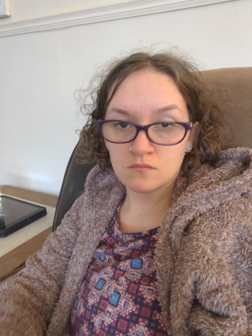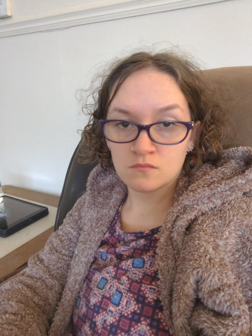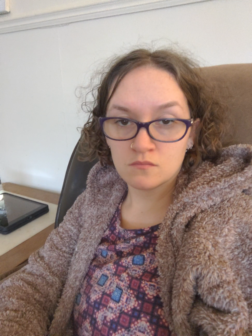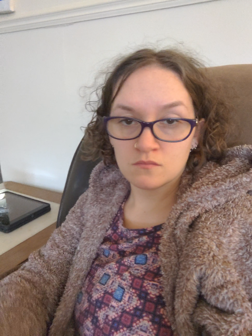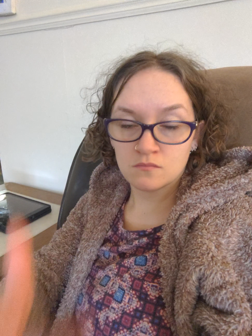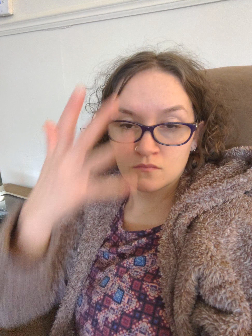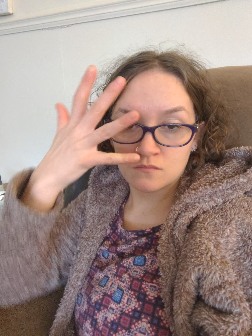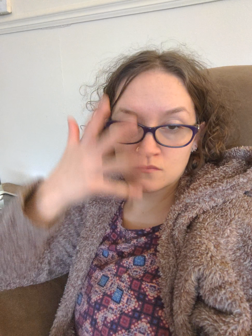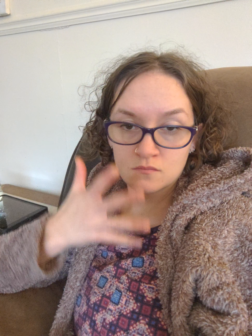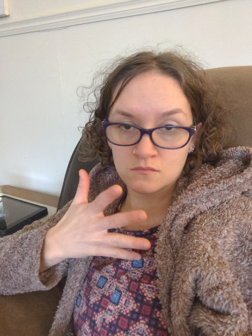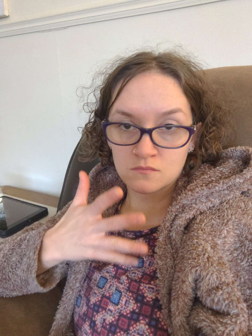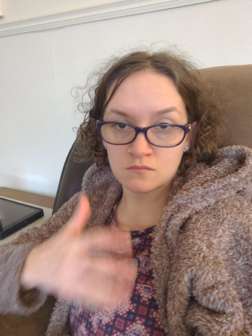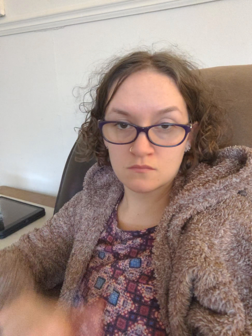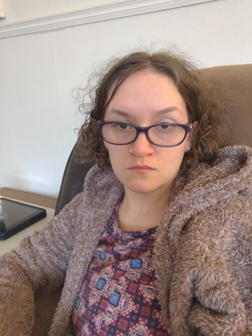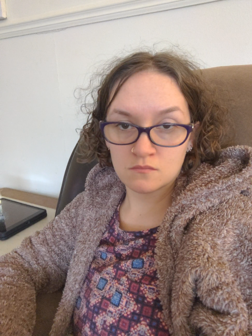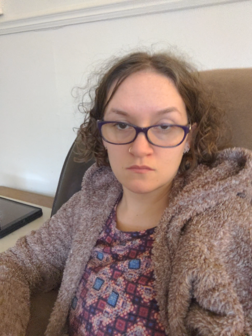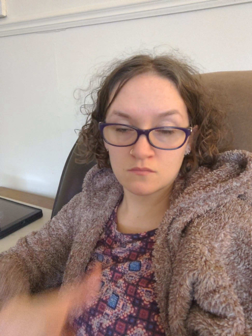sad